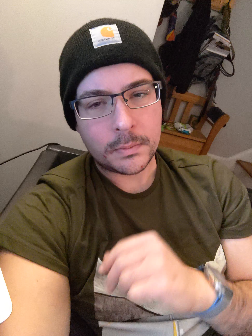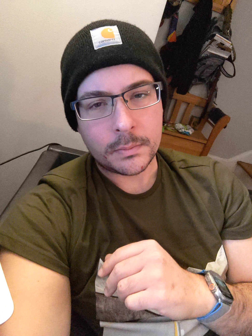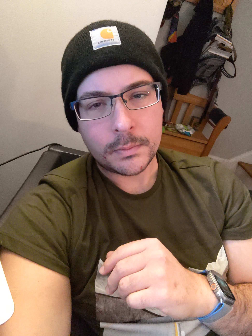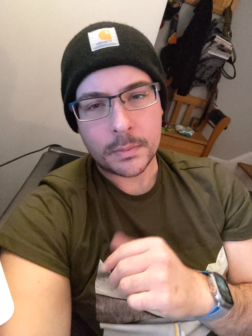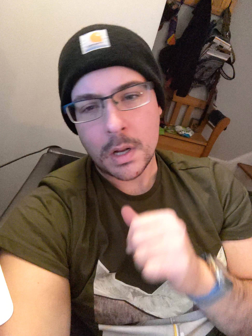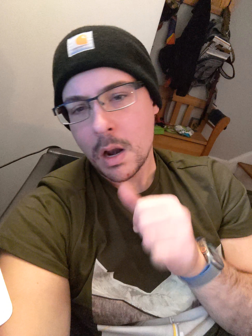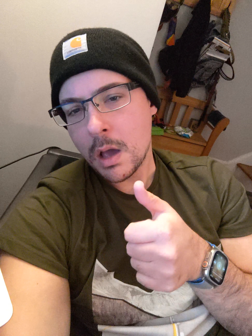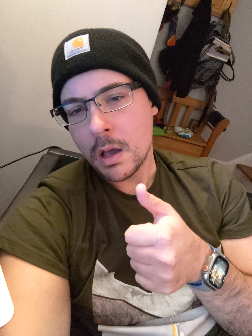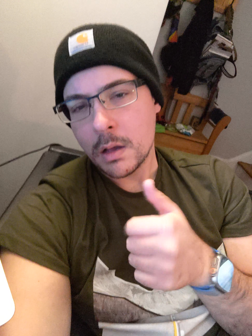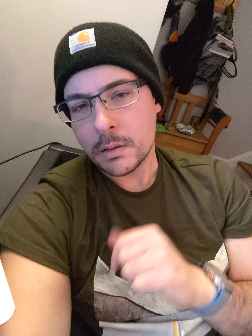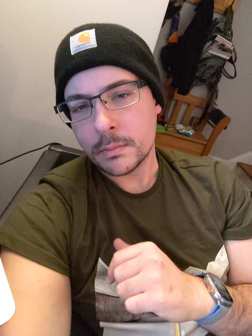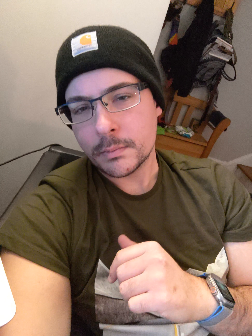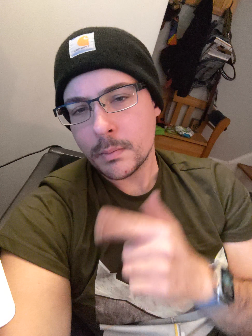not